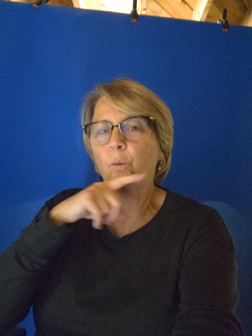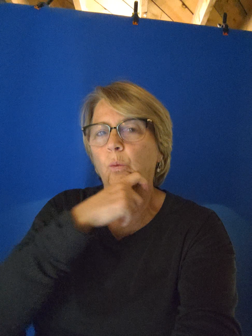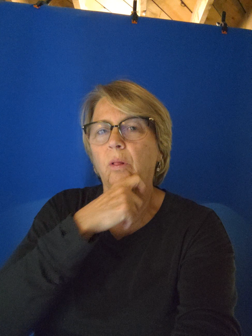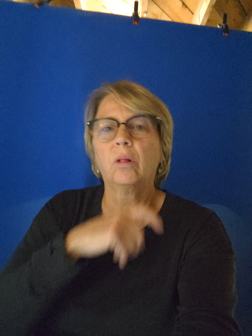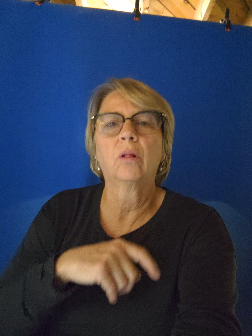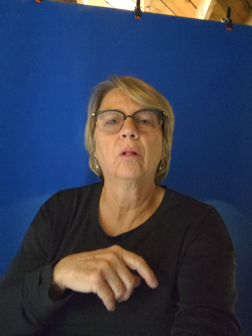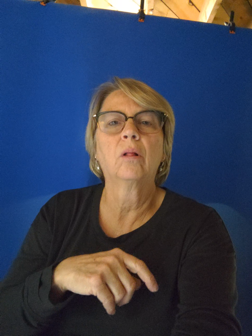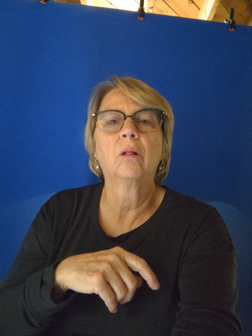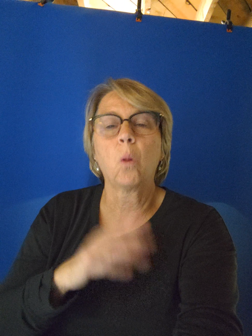cereal